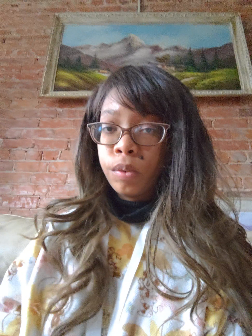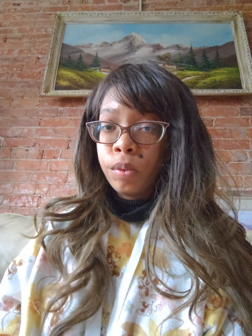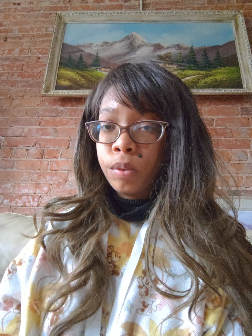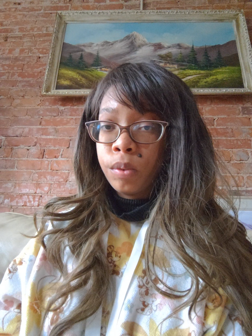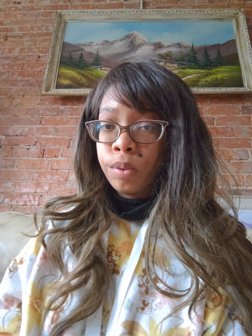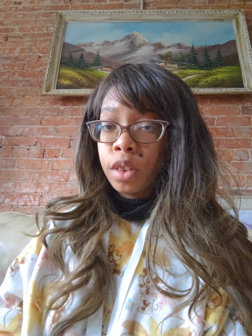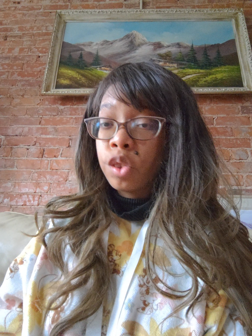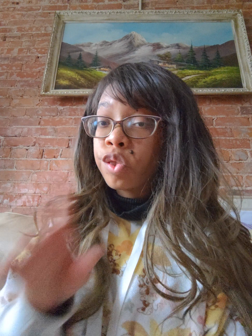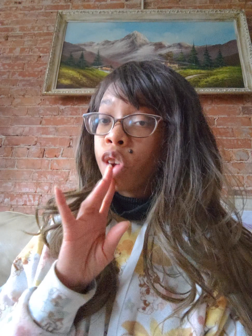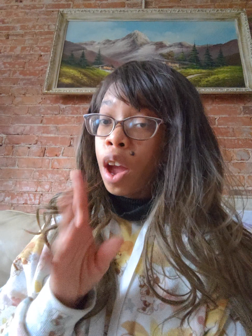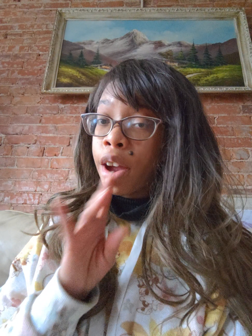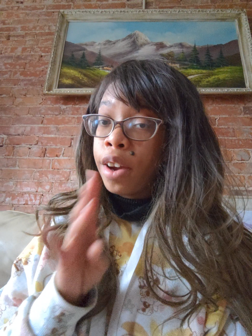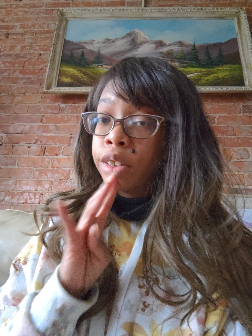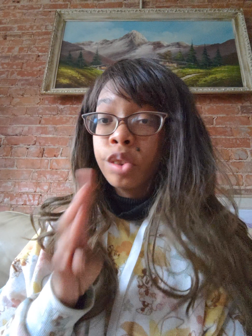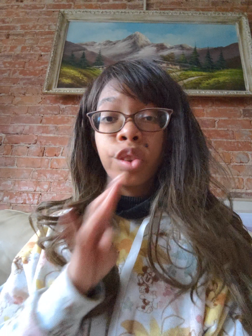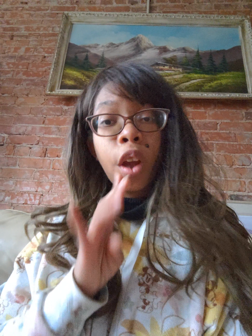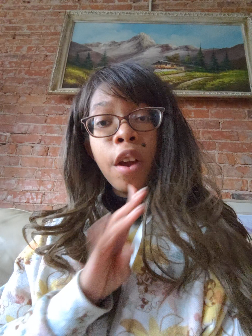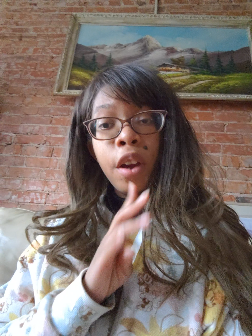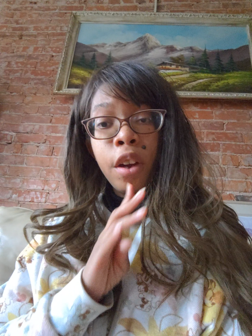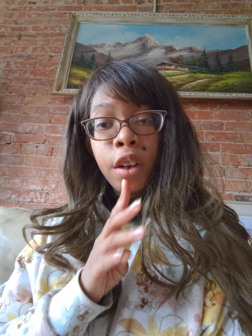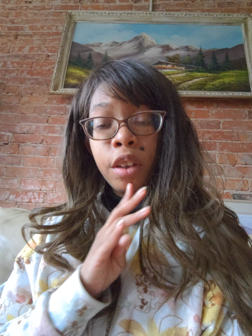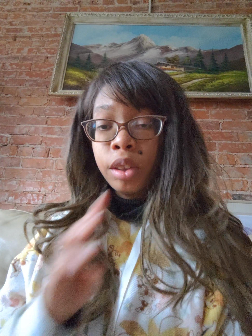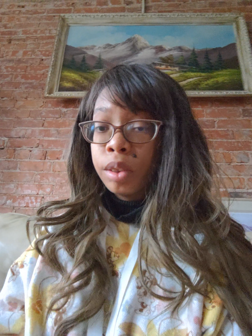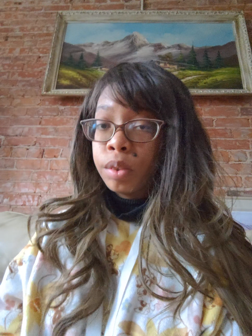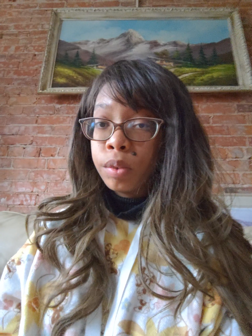talk